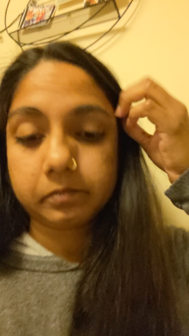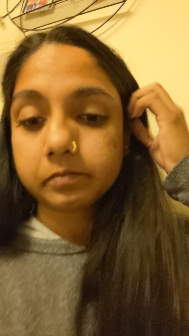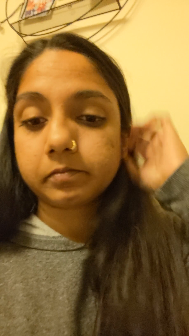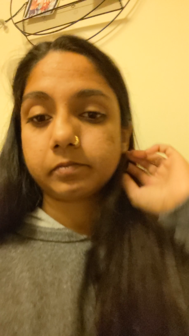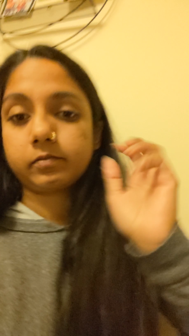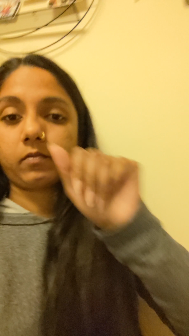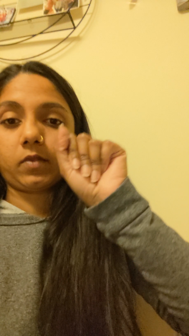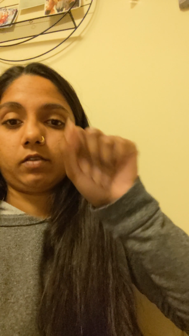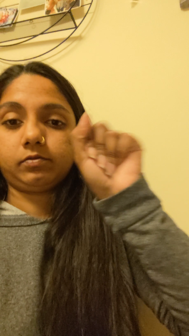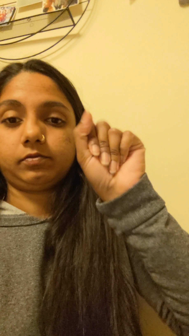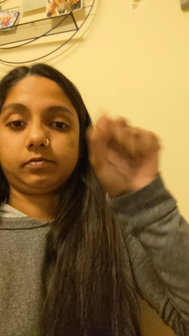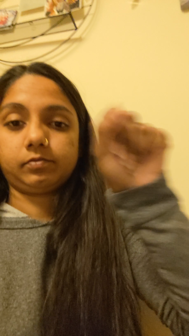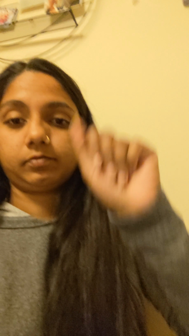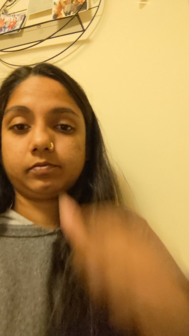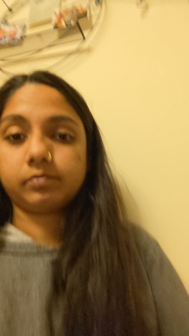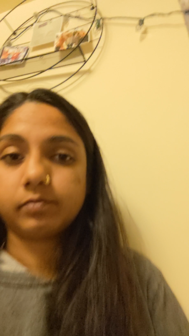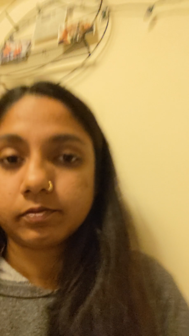knock